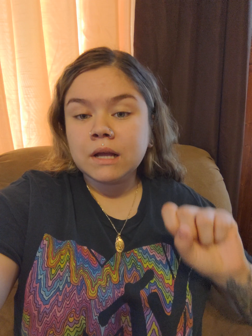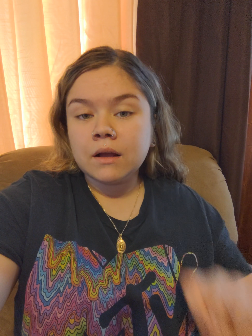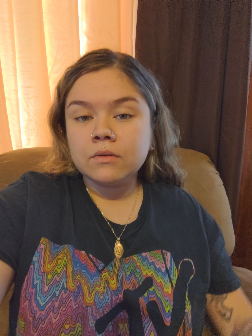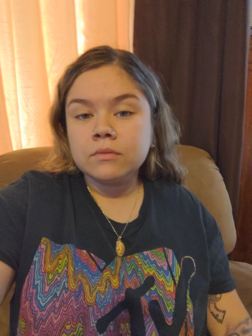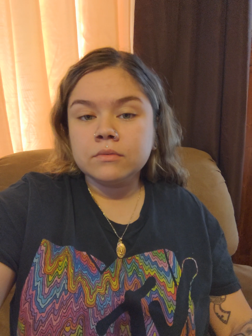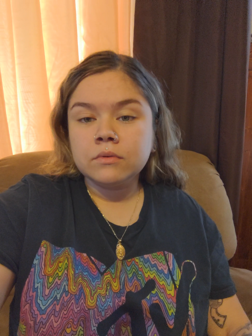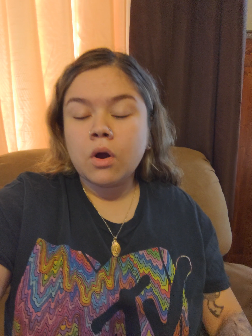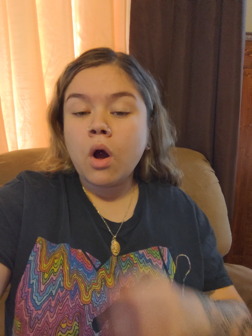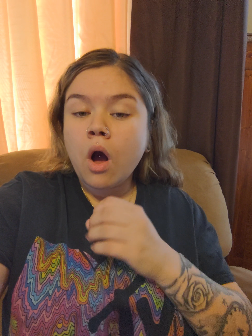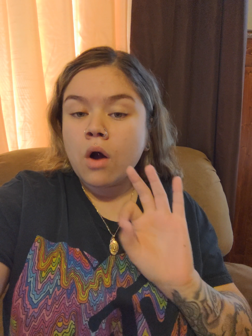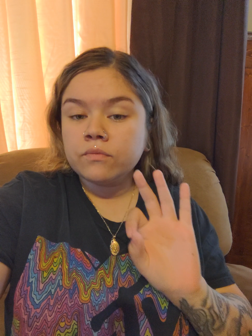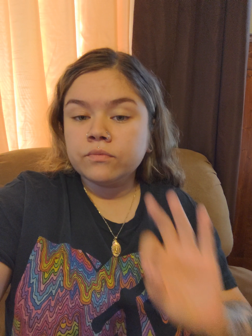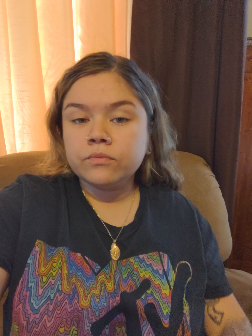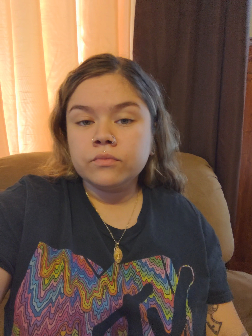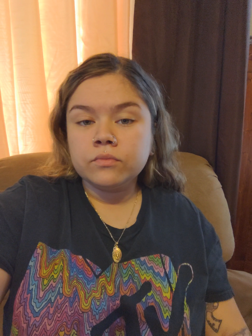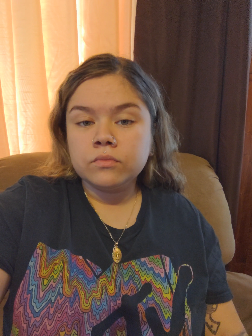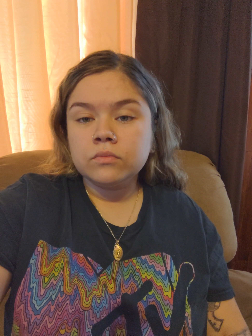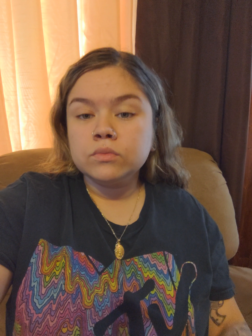of